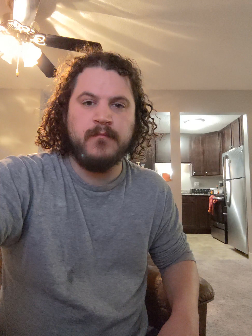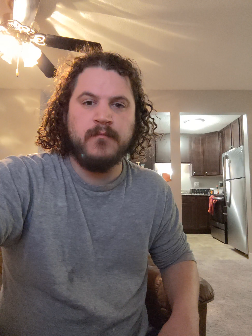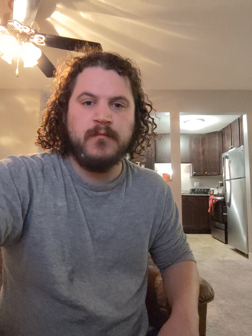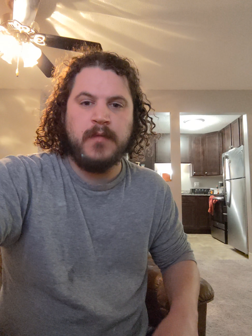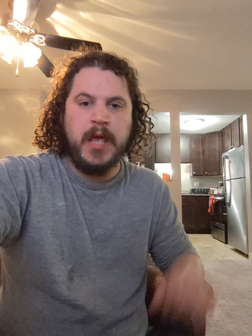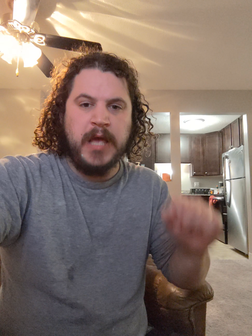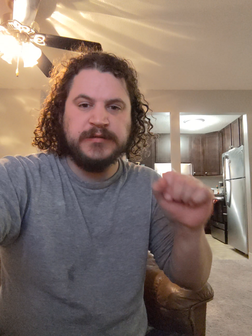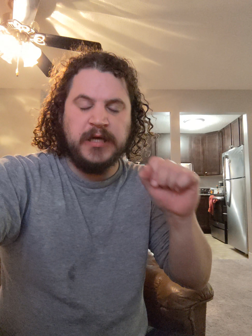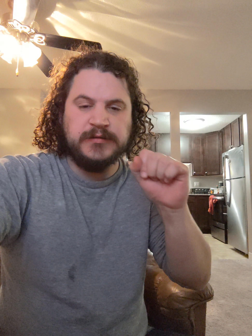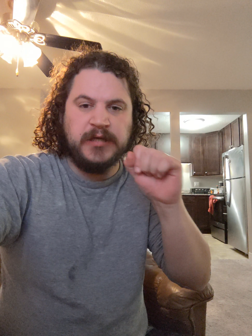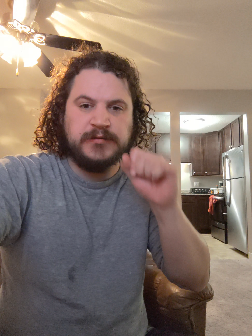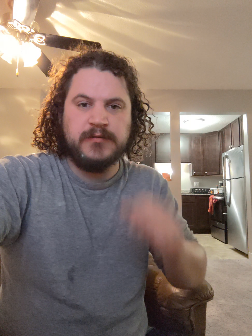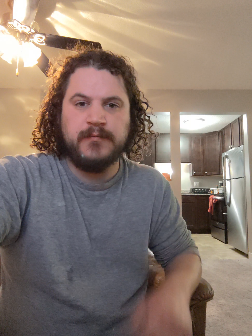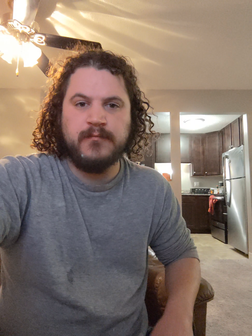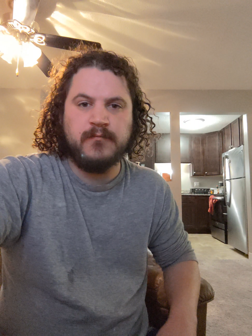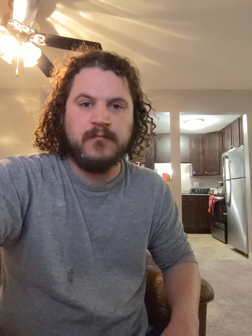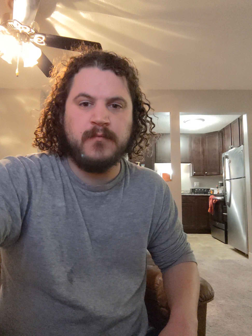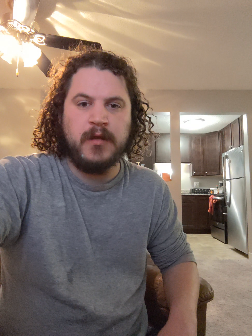carrot